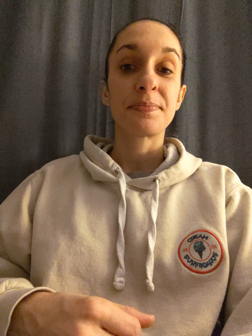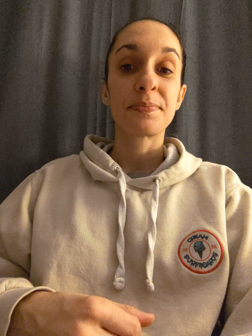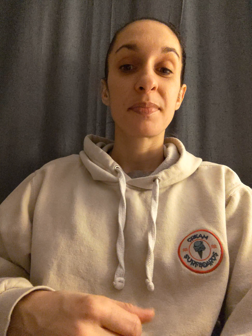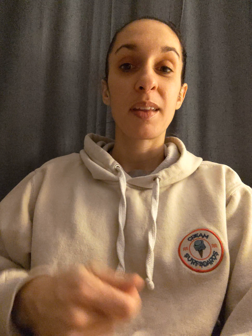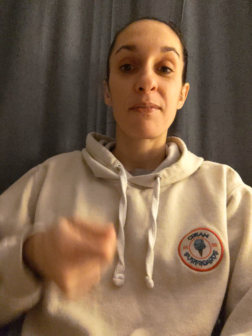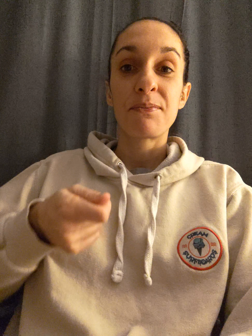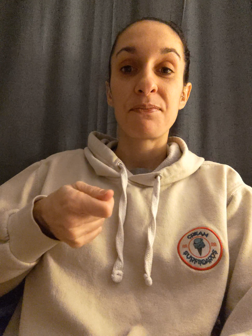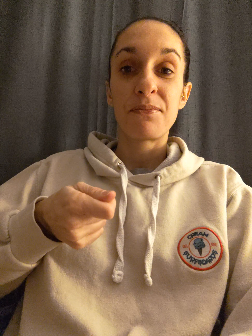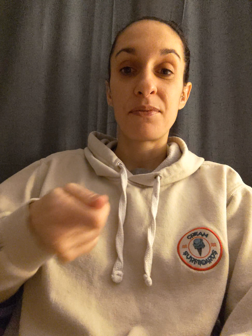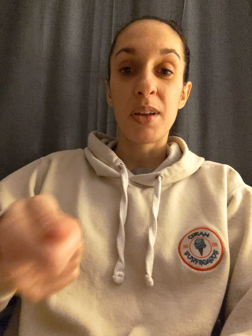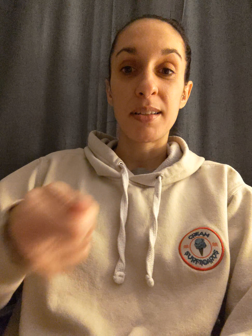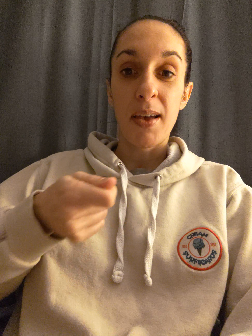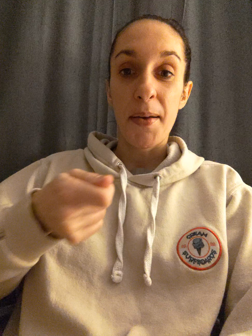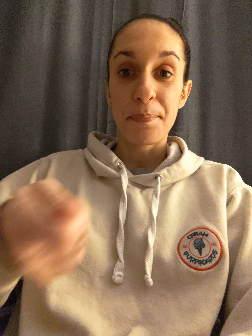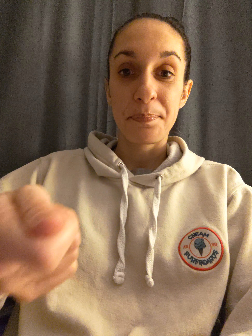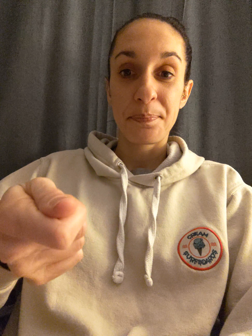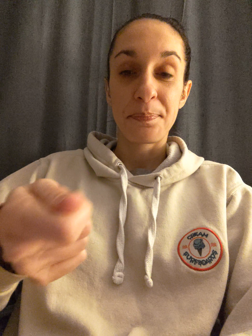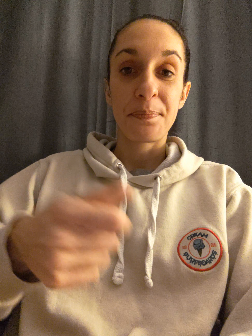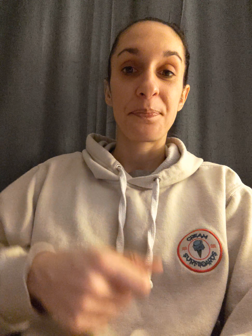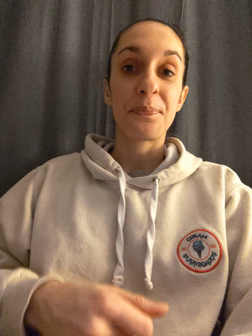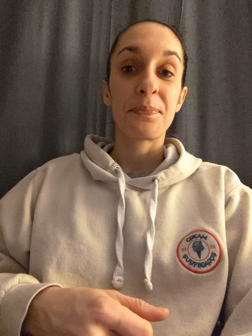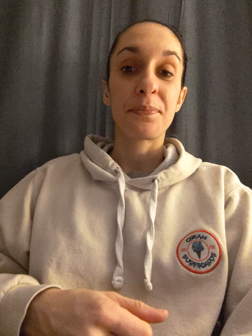vacuum